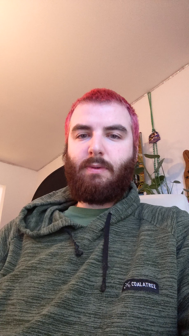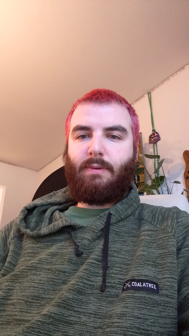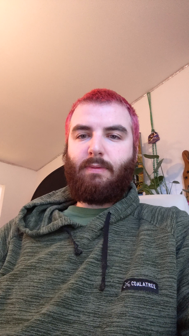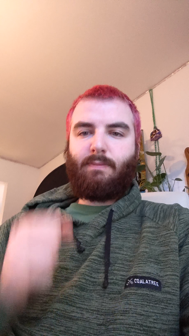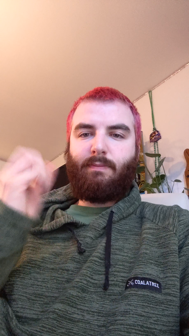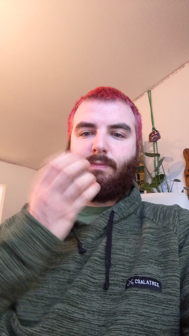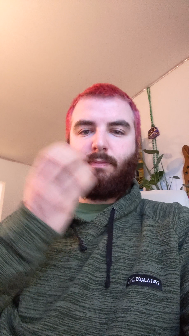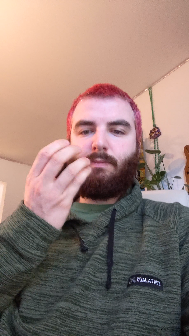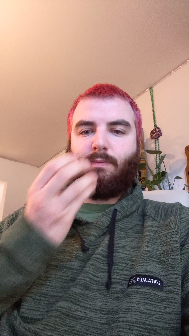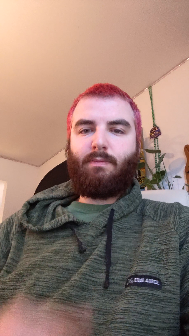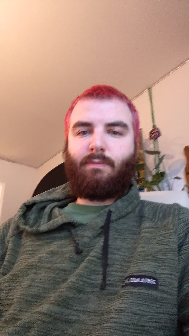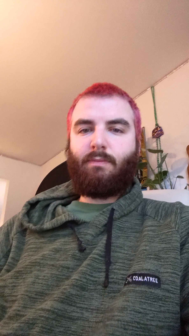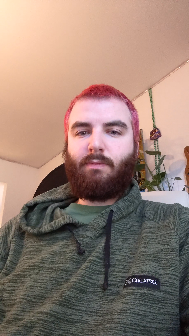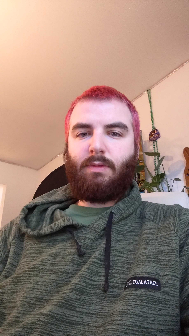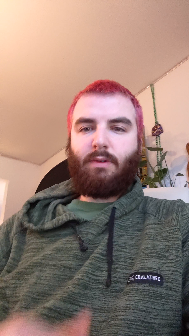shake